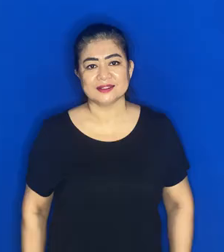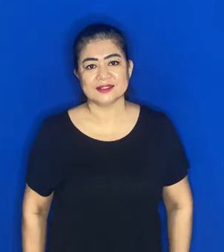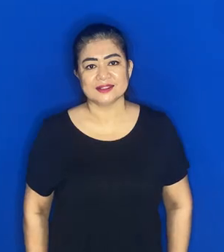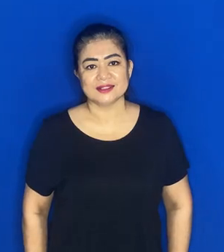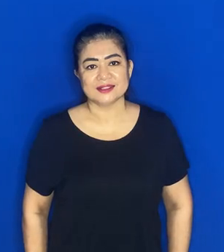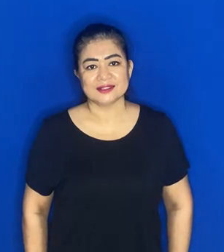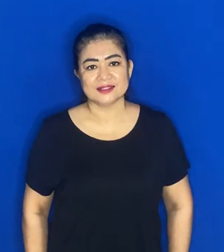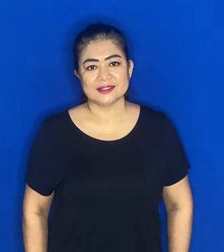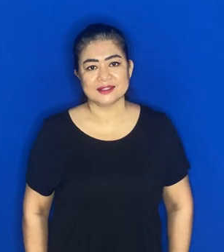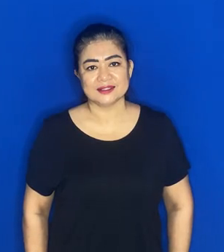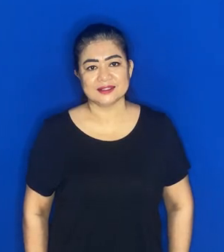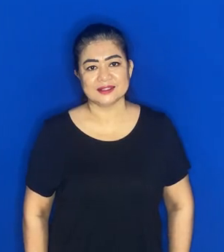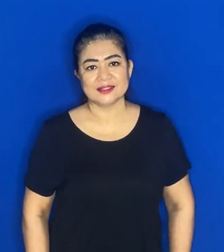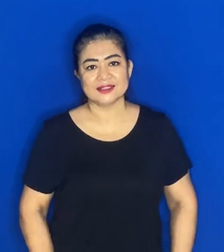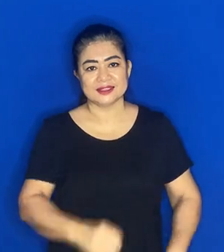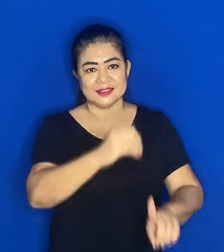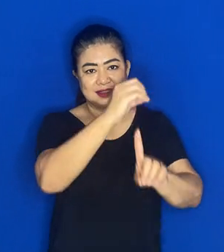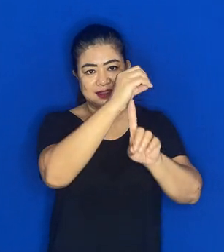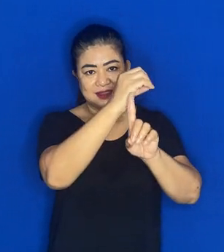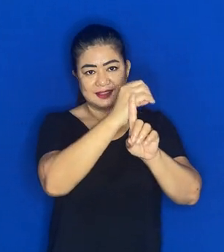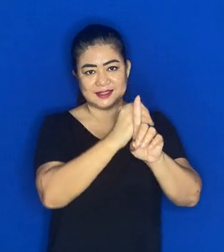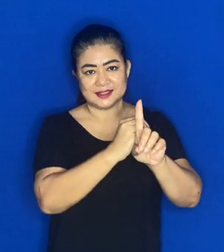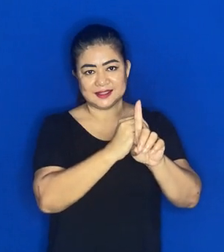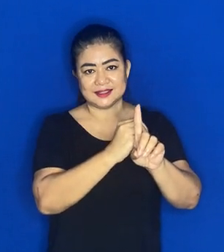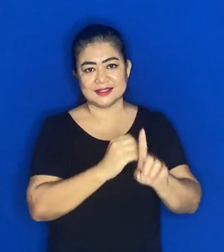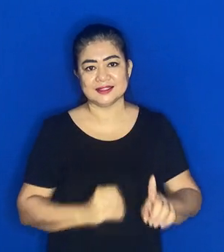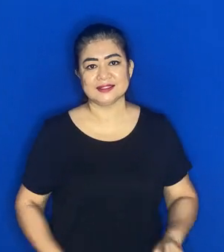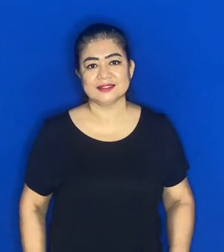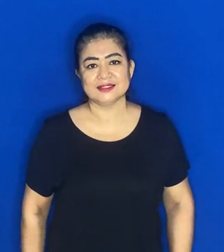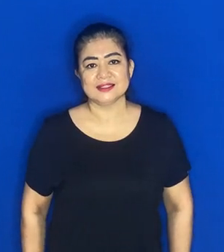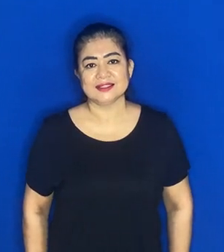october